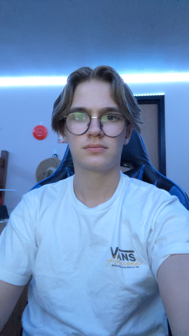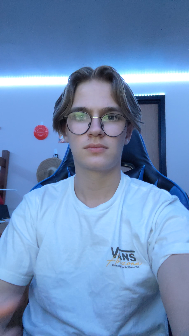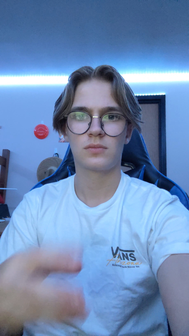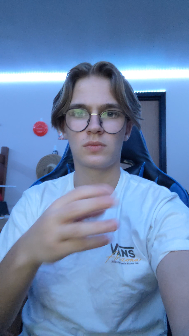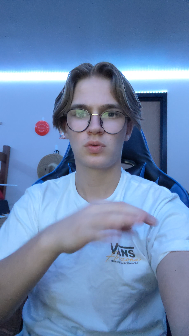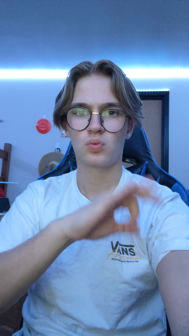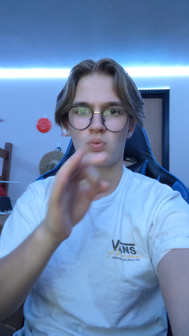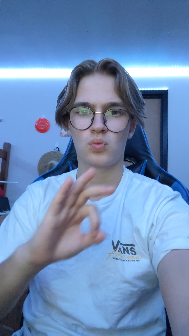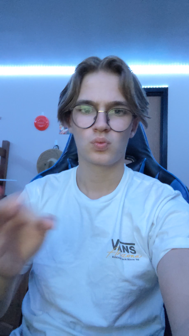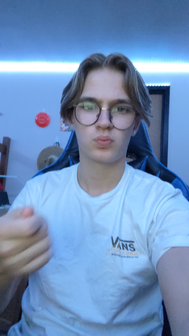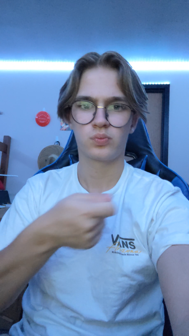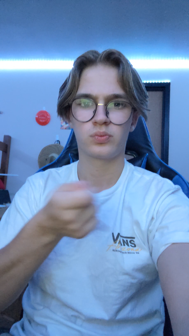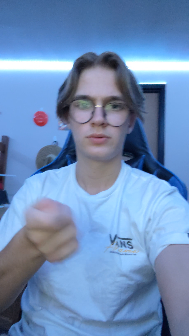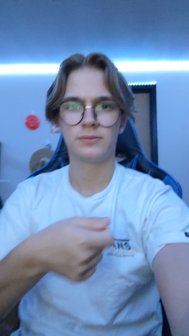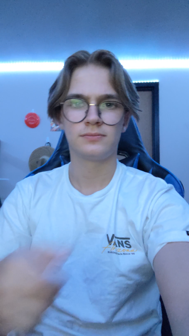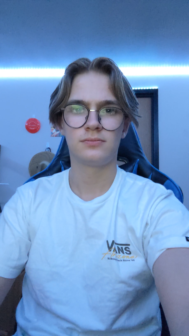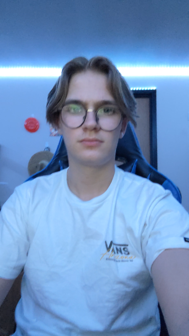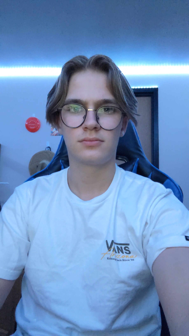hose